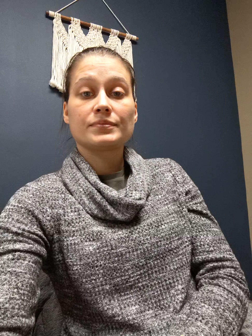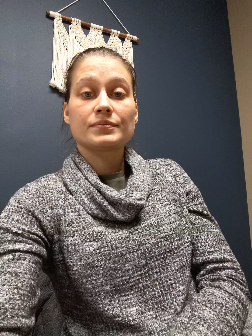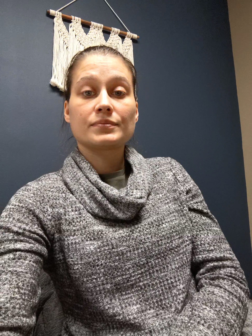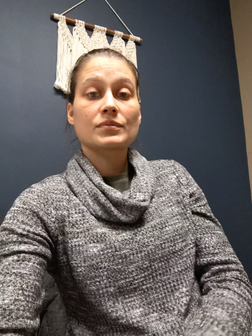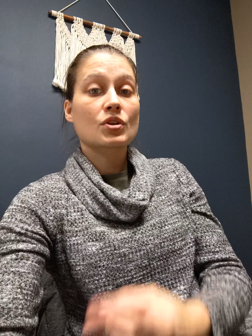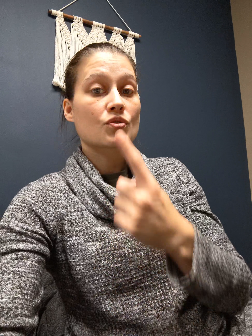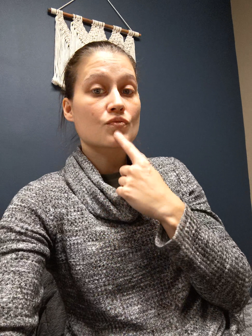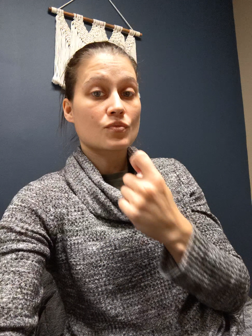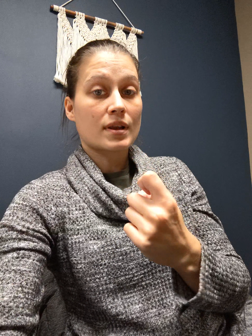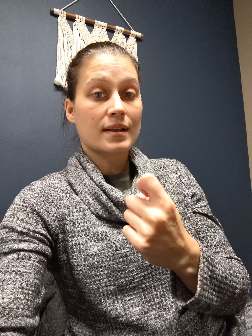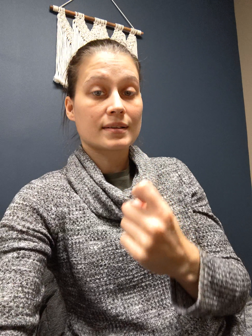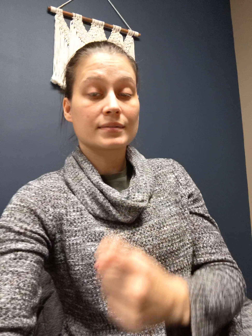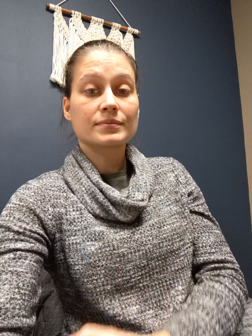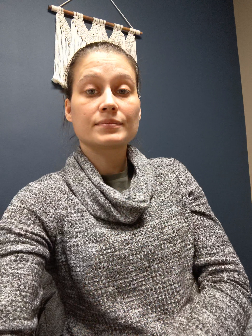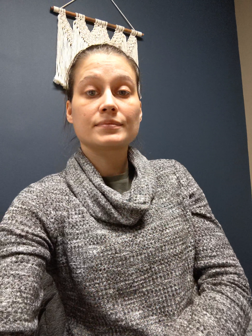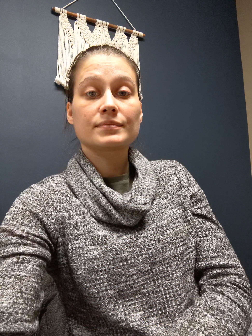red